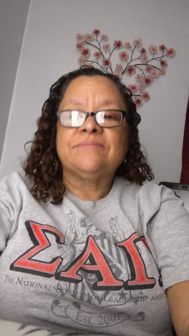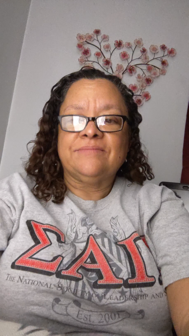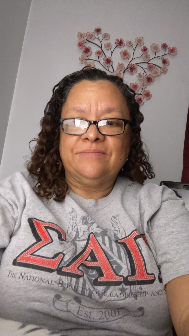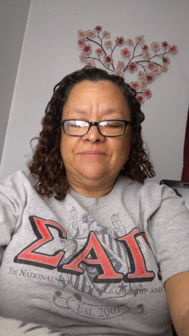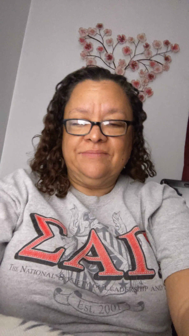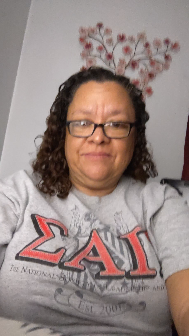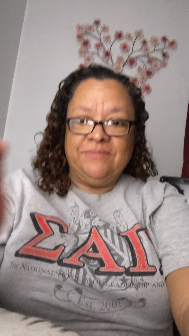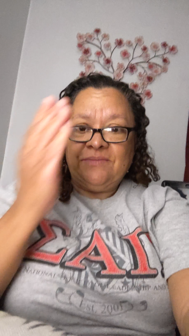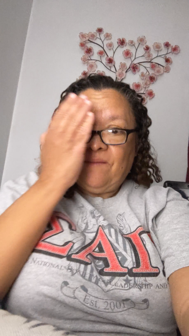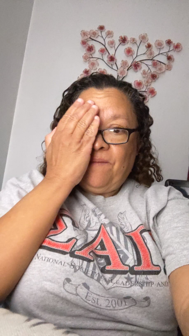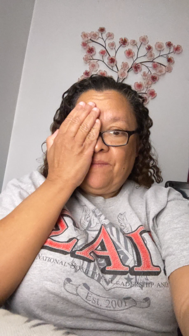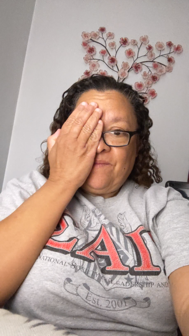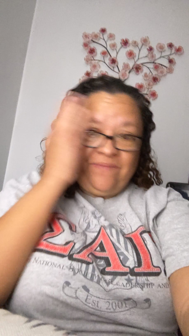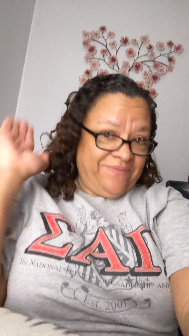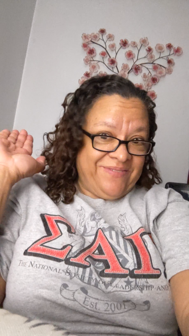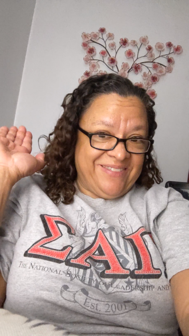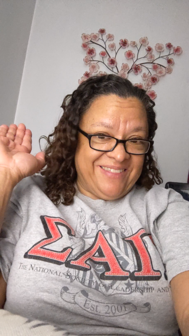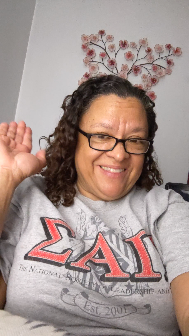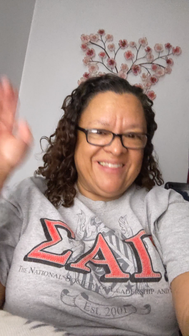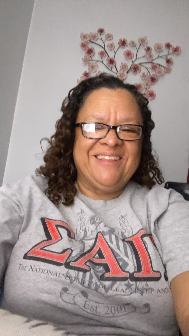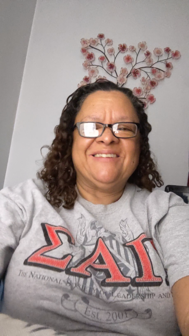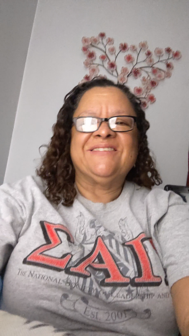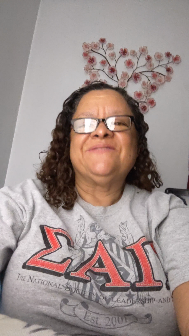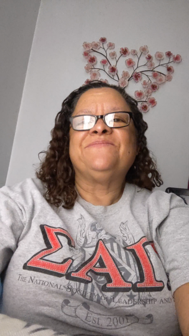peekaboo